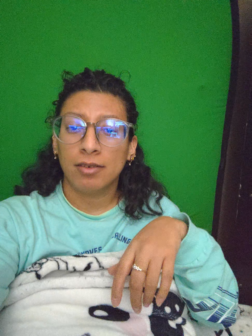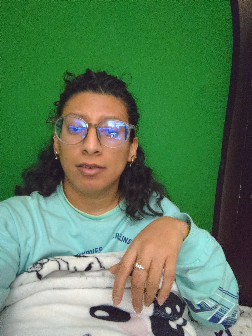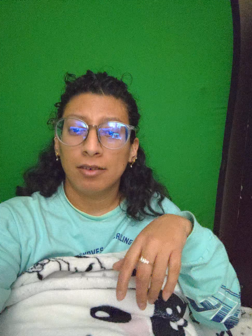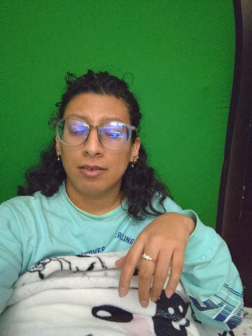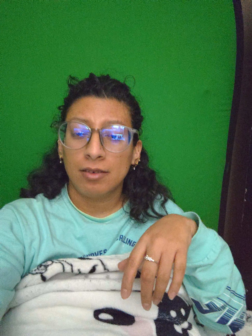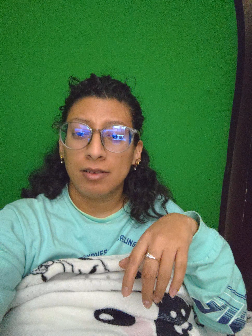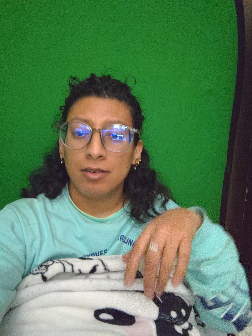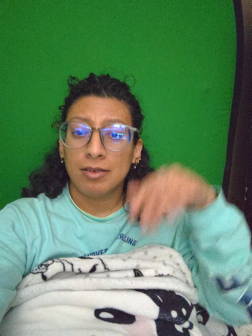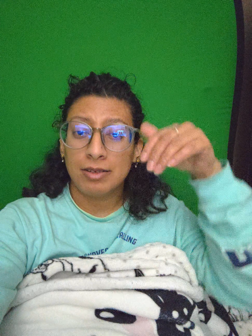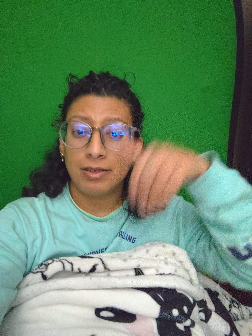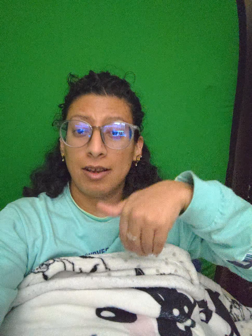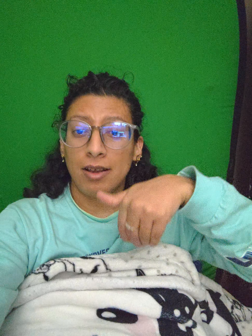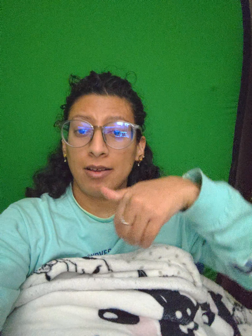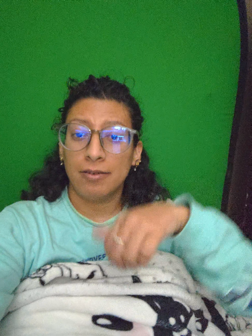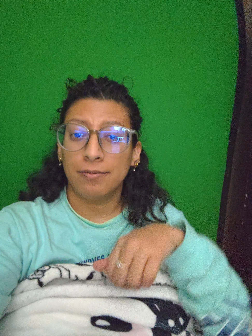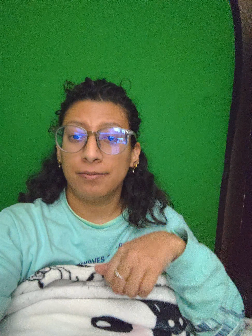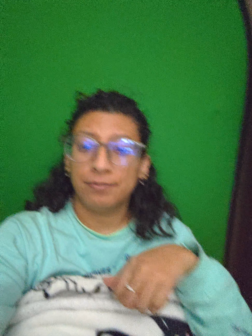night